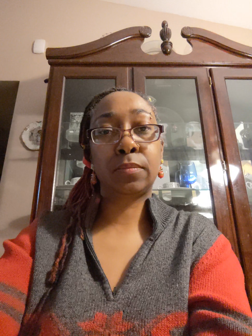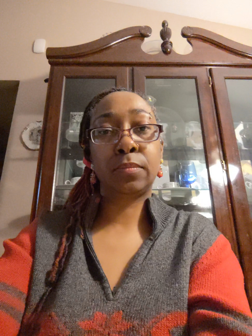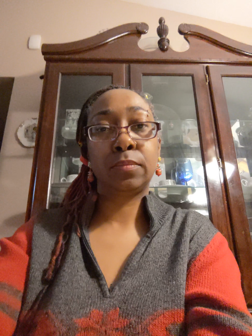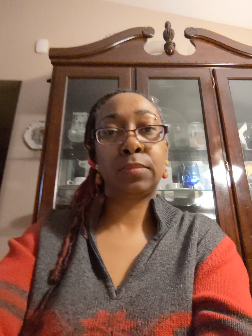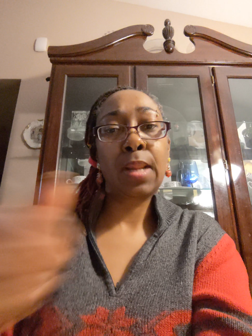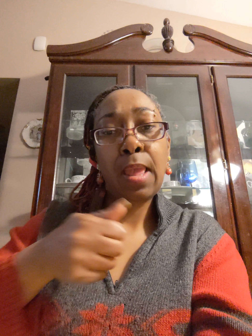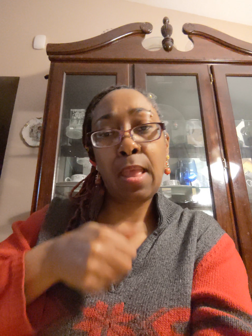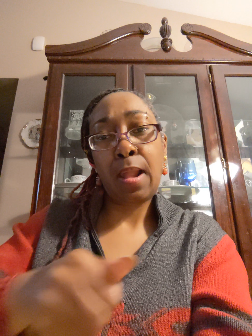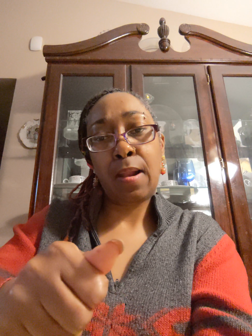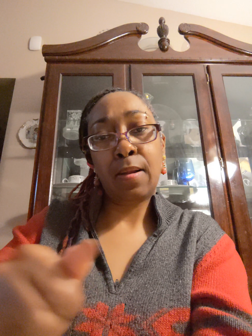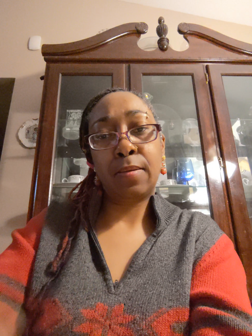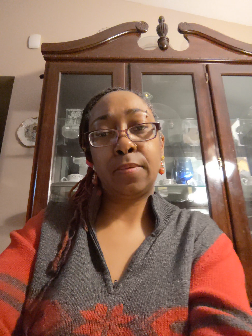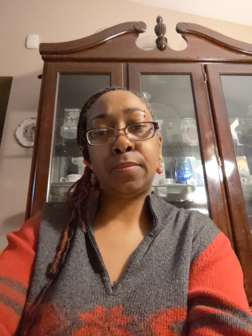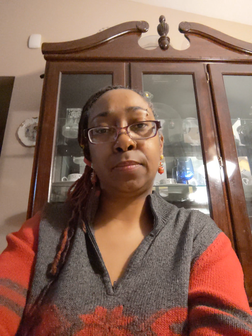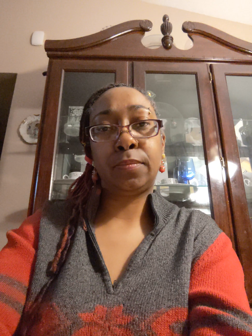hide